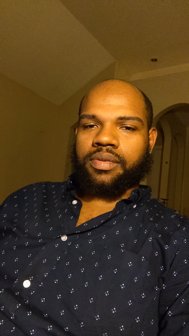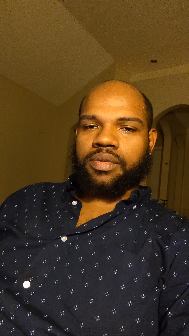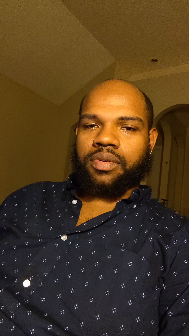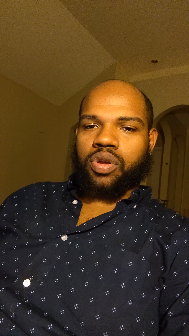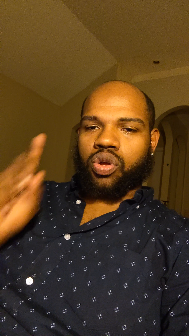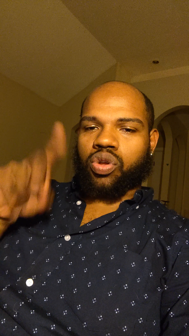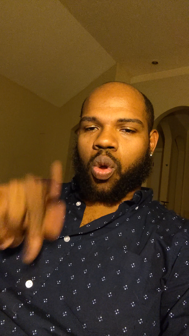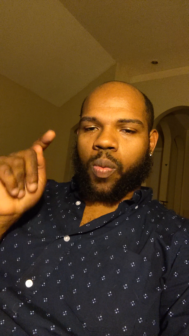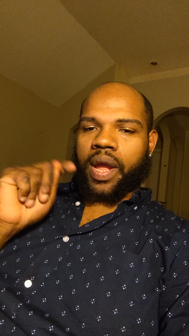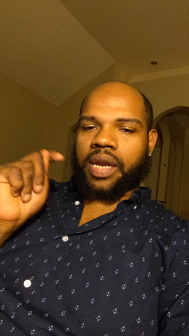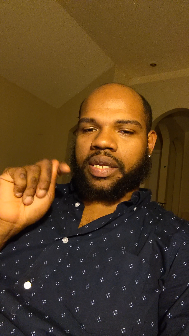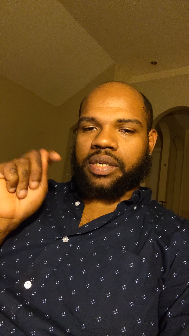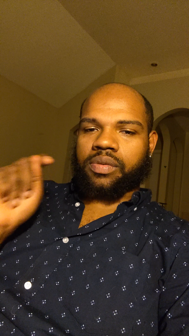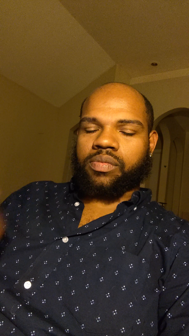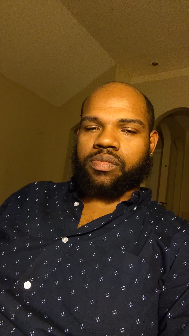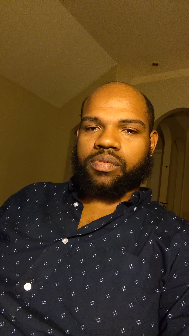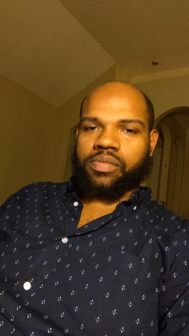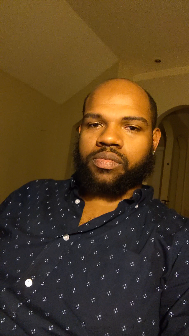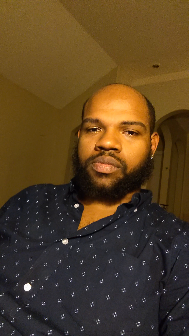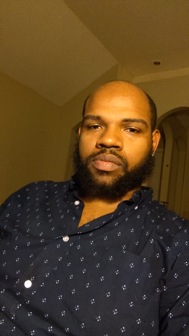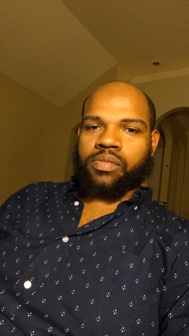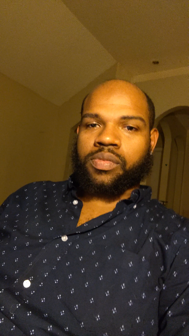go potty